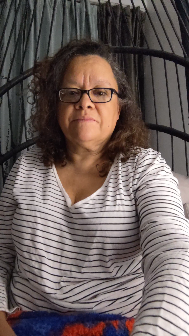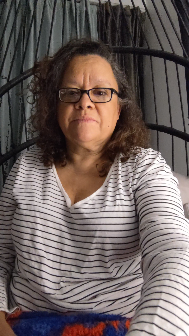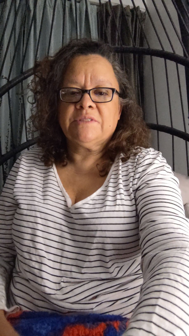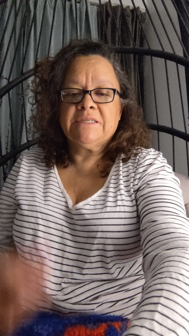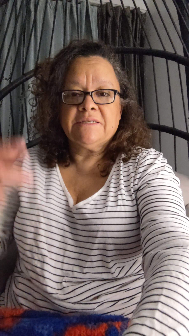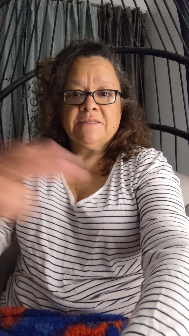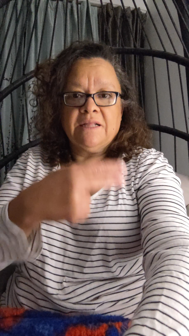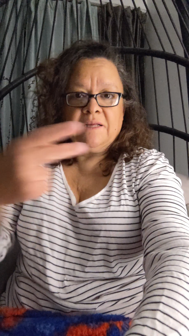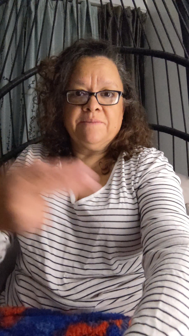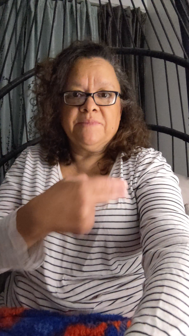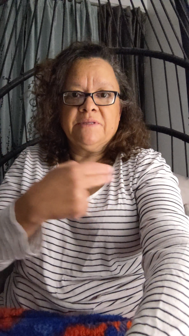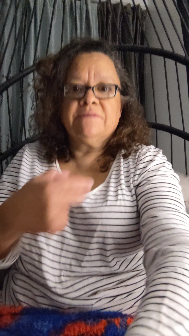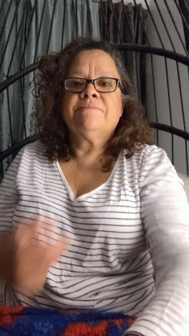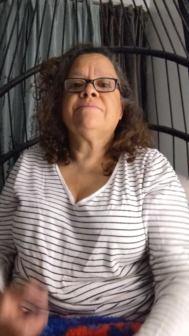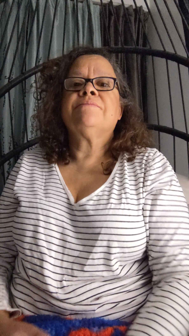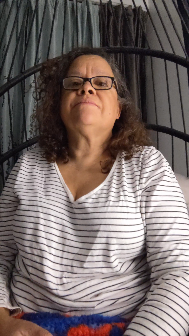sheep